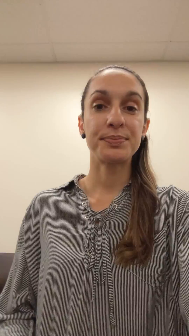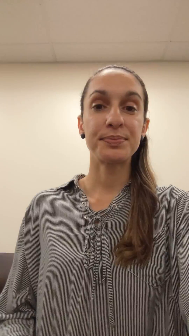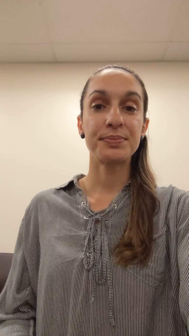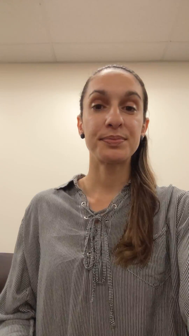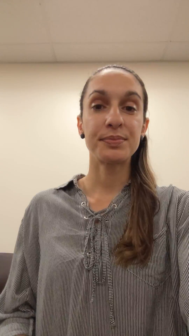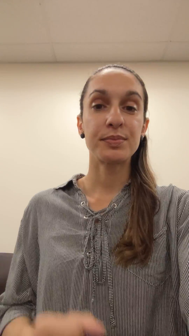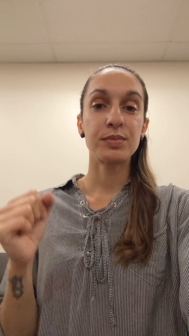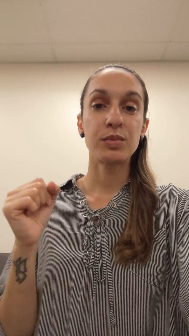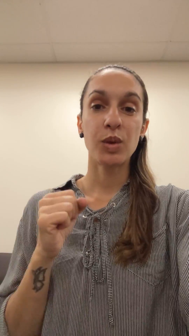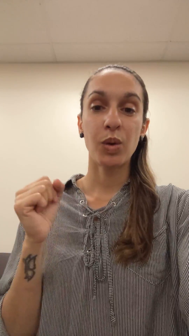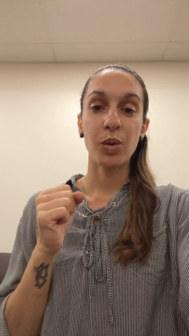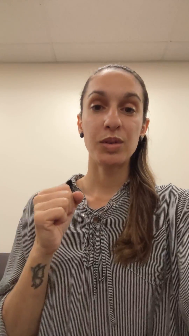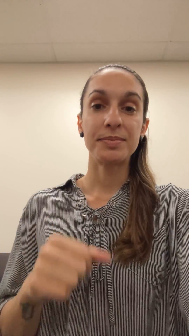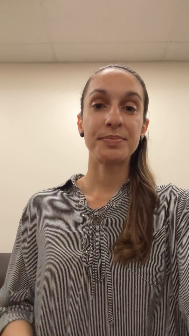cold